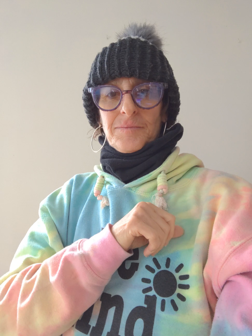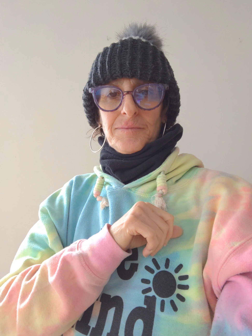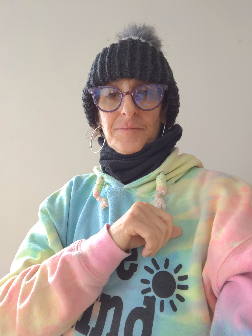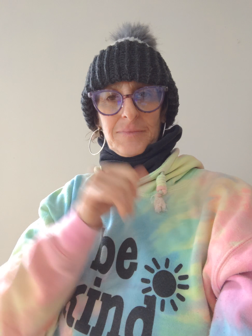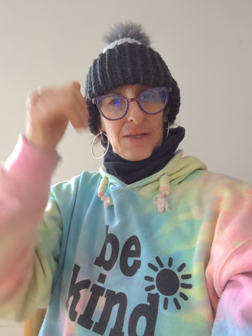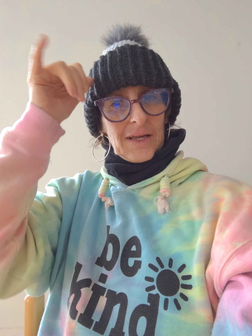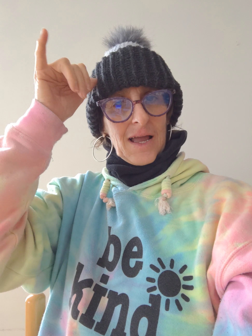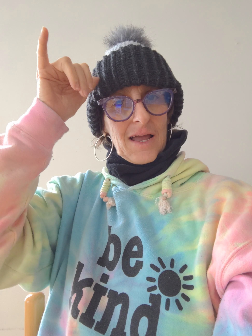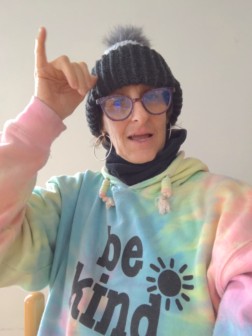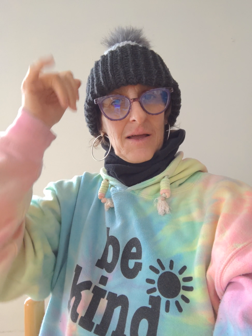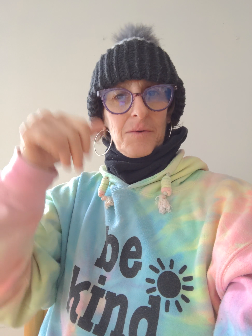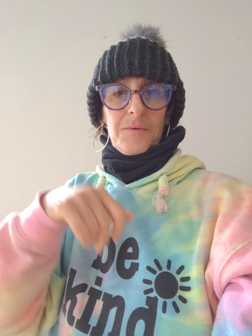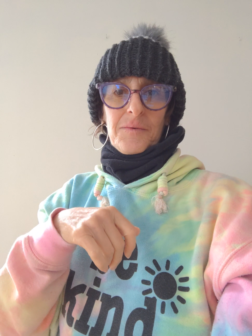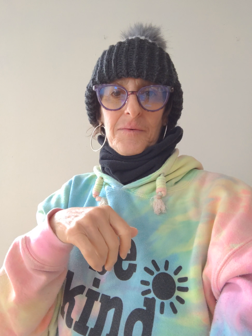cow